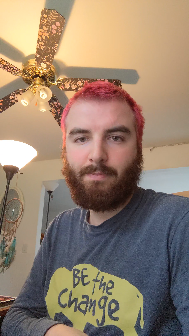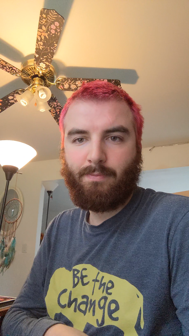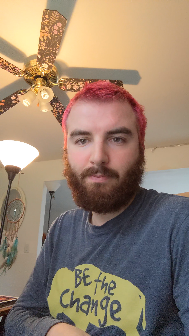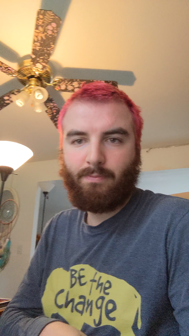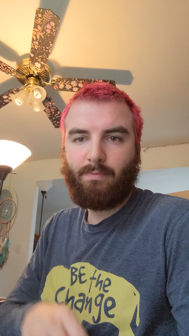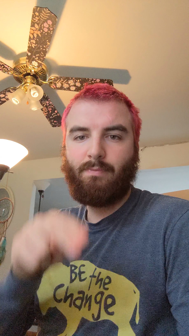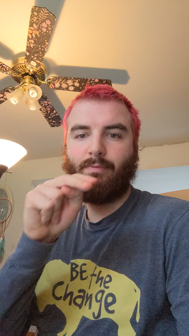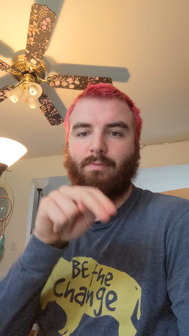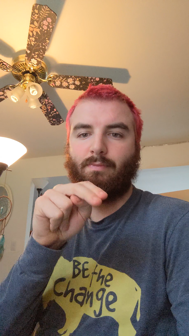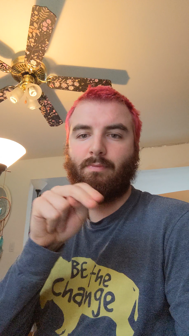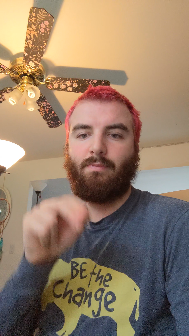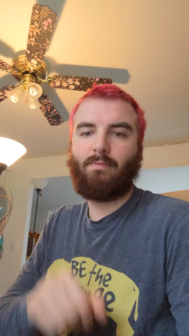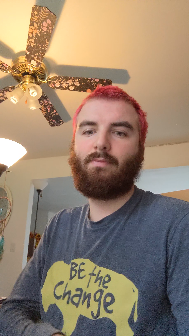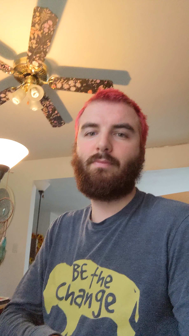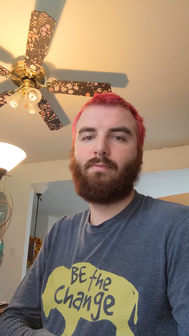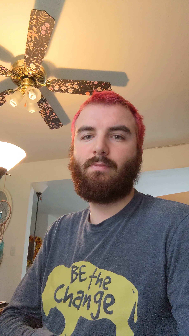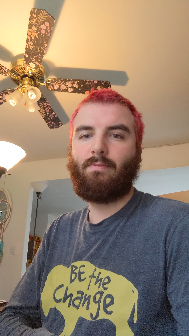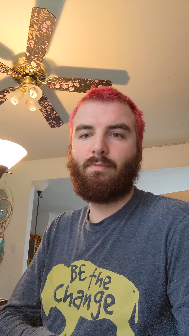nurse